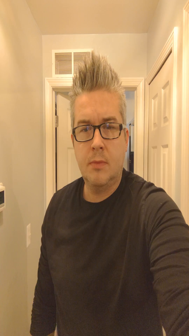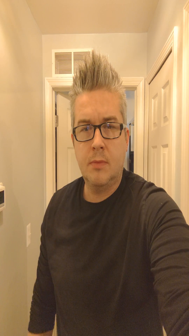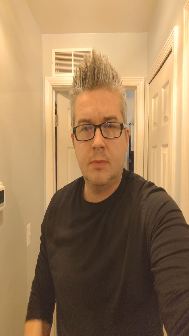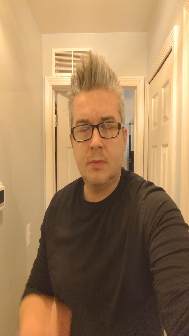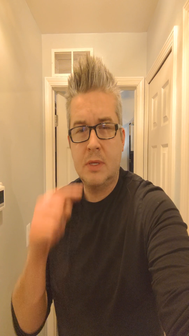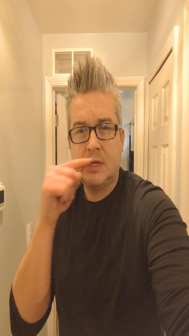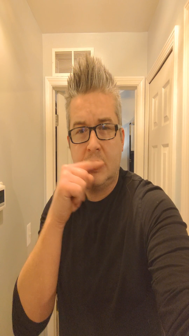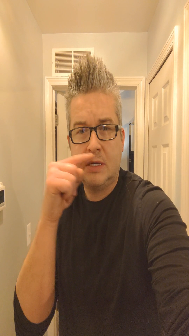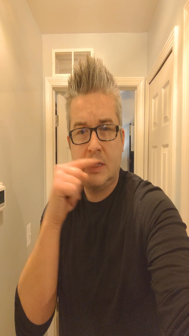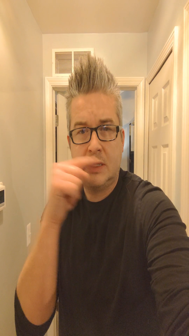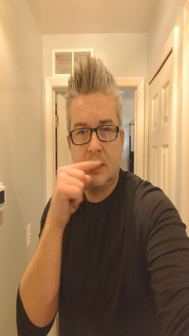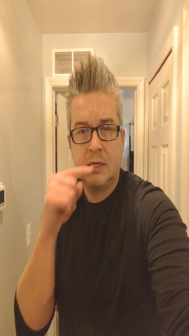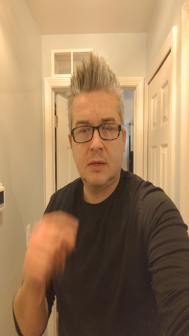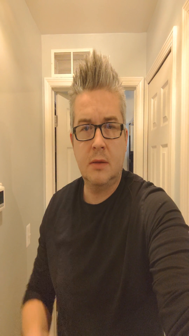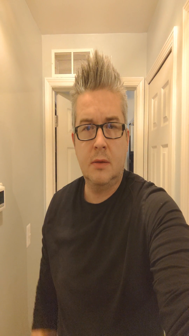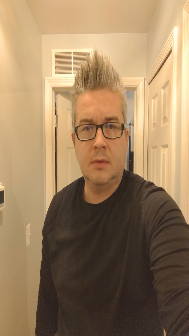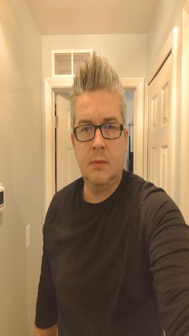toothbrush